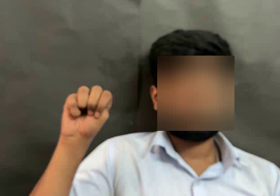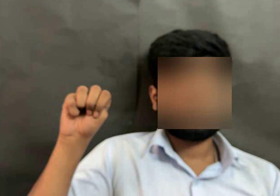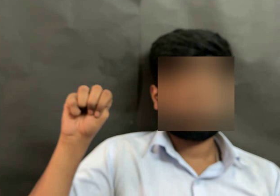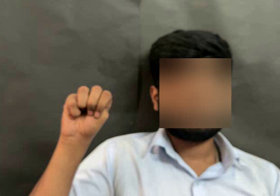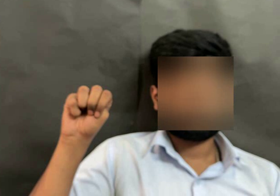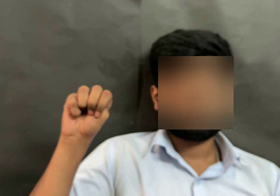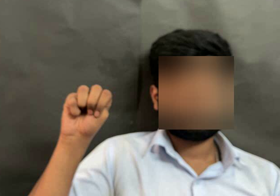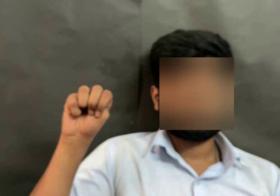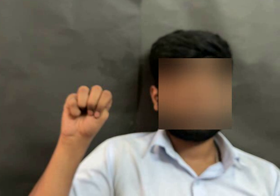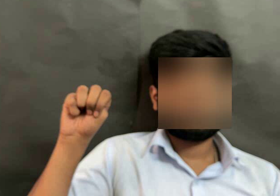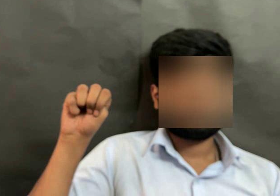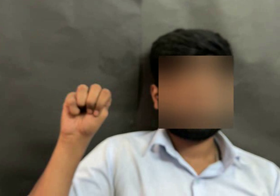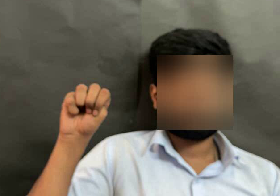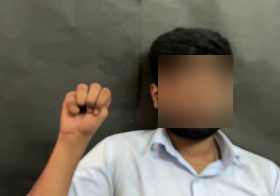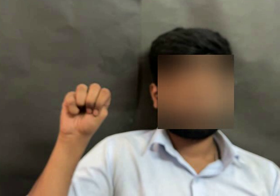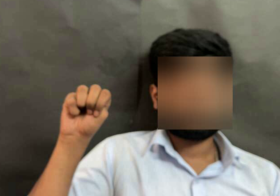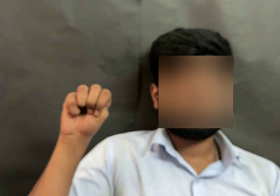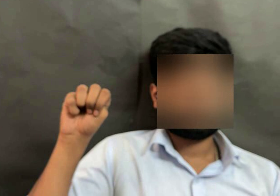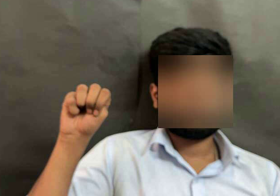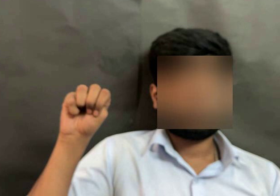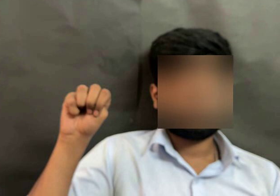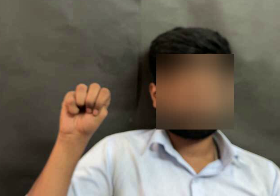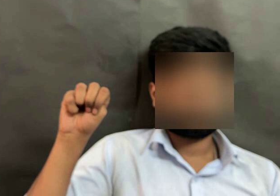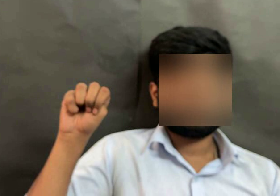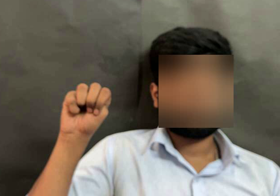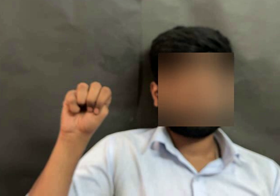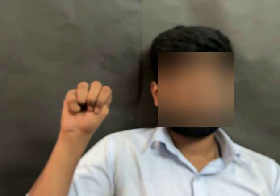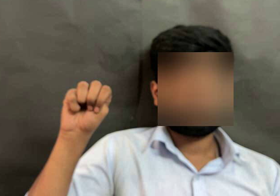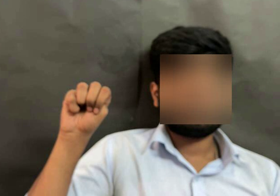M